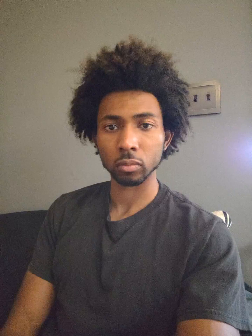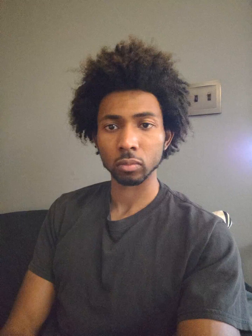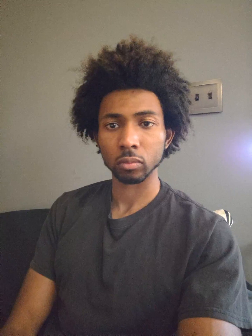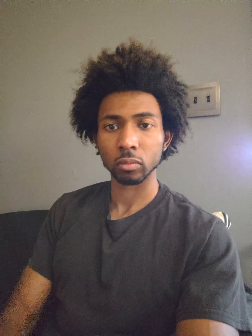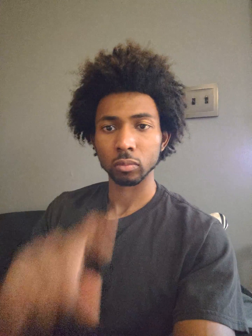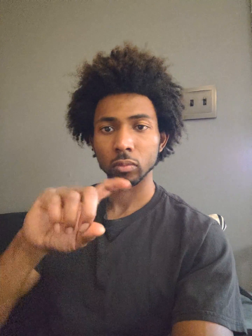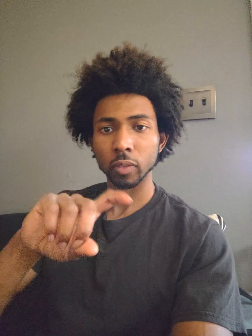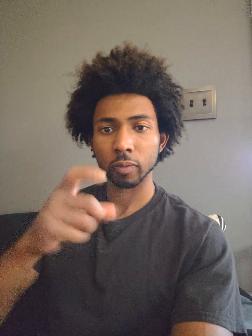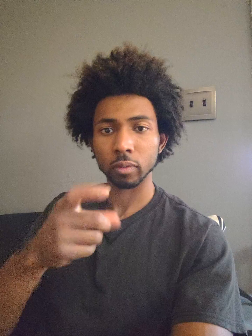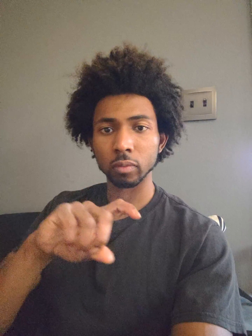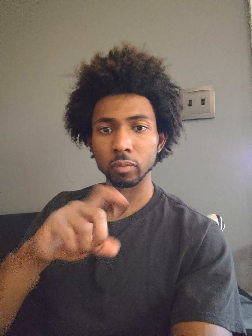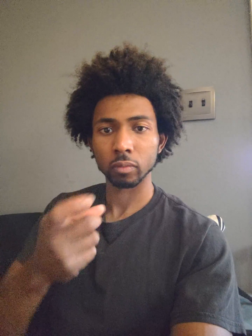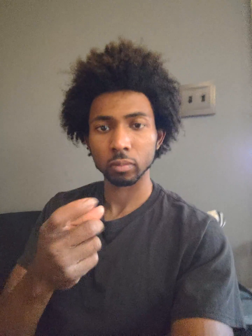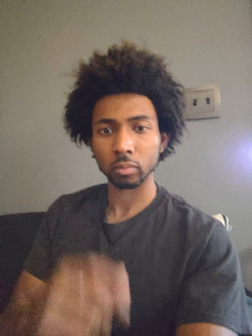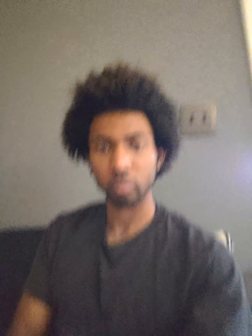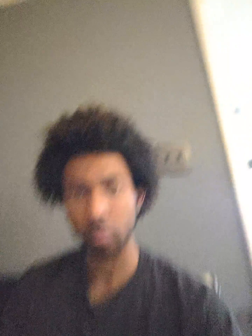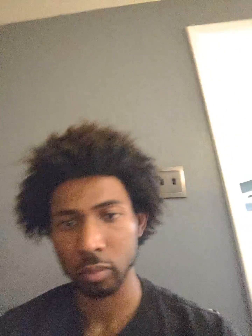friend